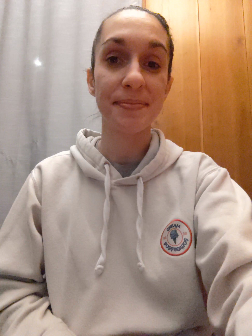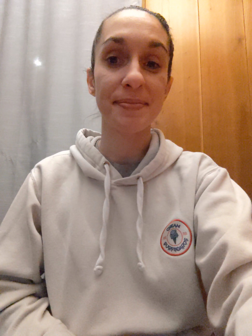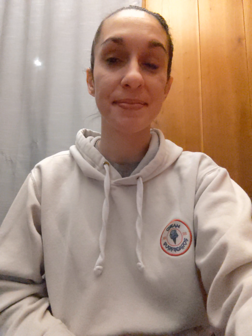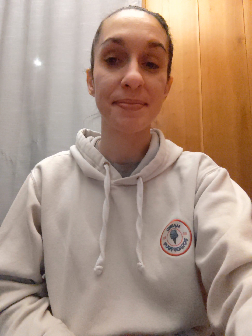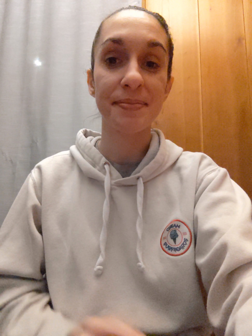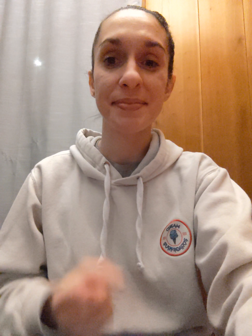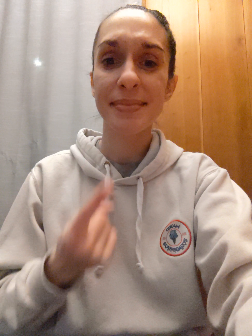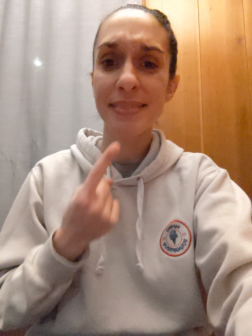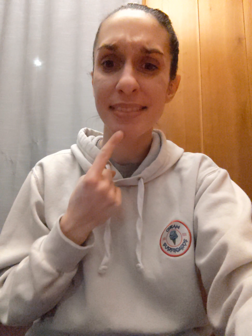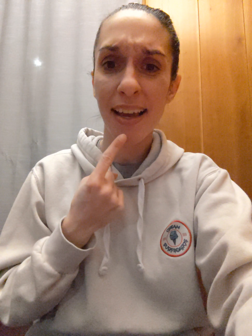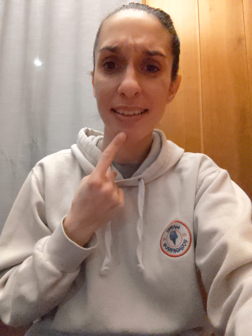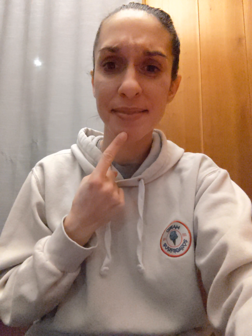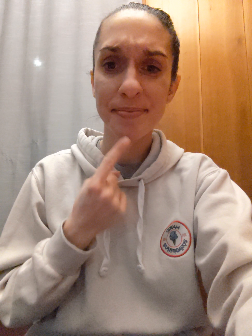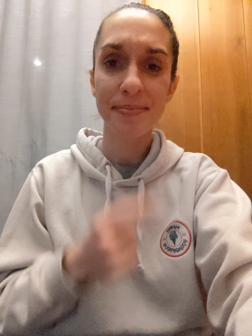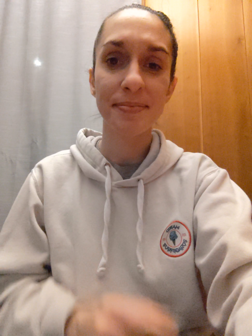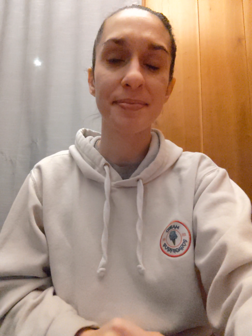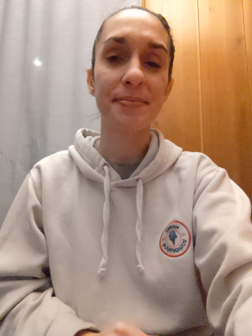say